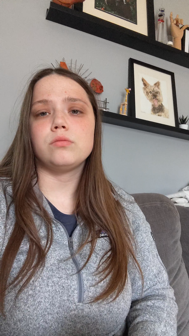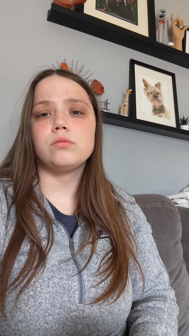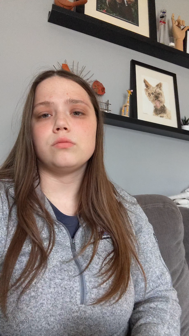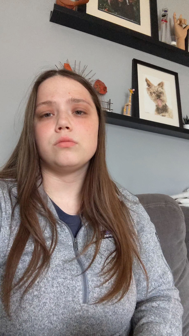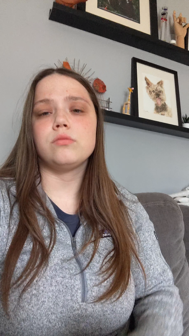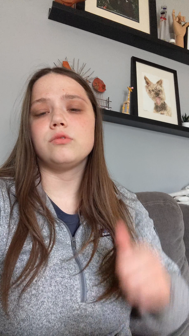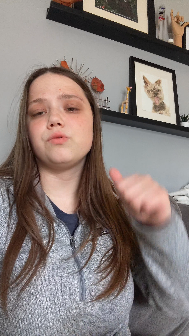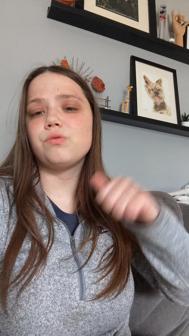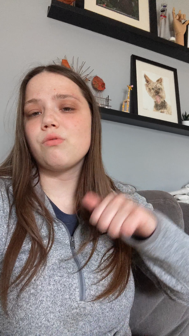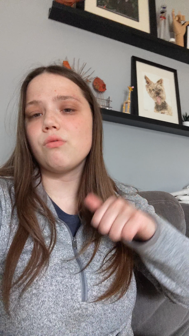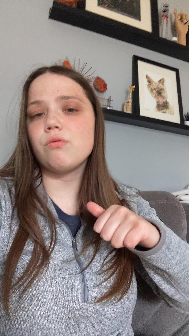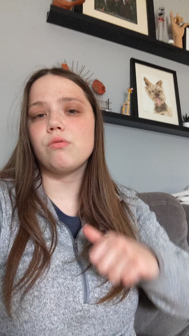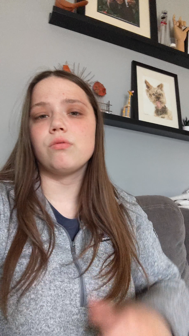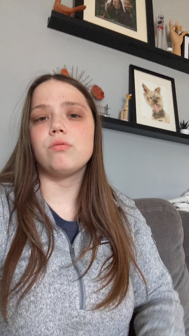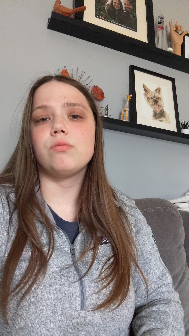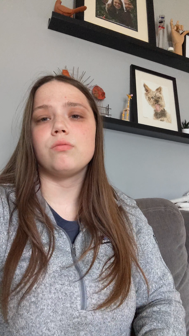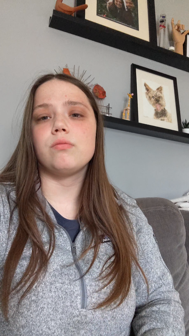rock